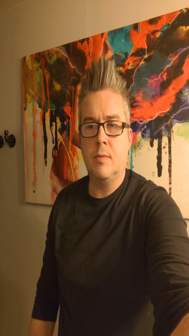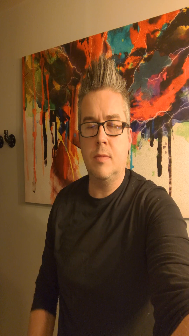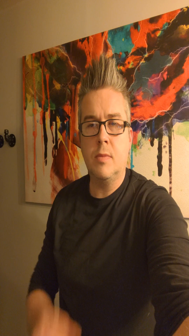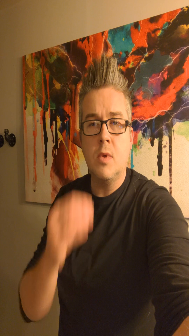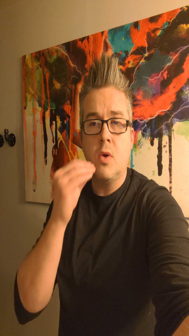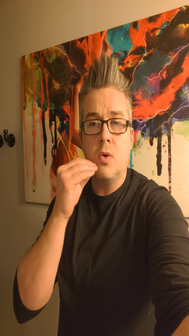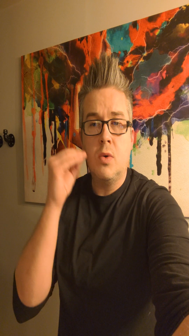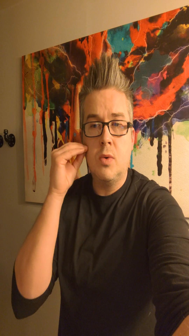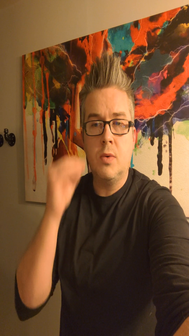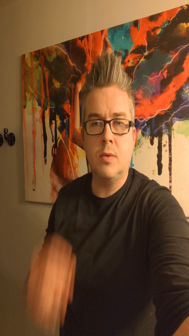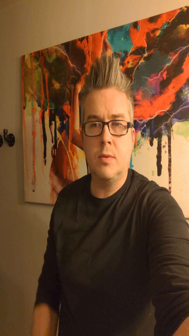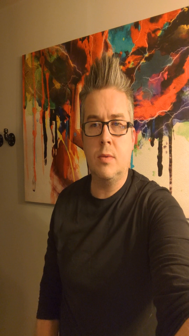home